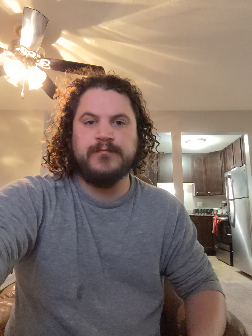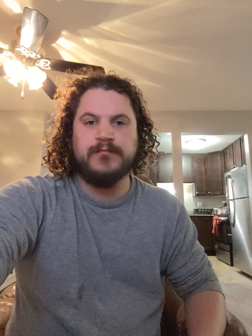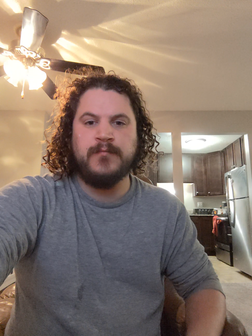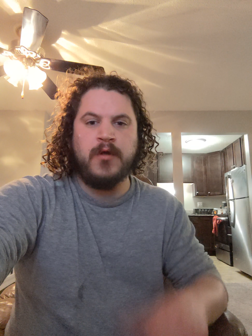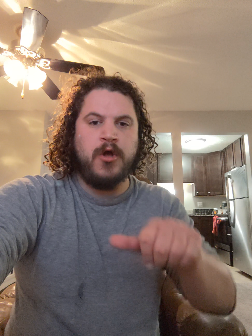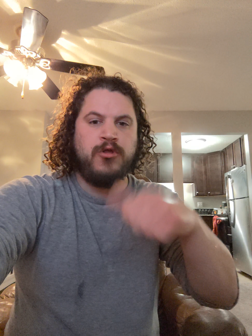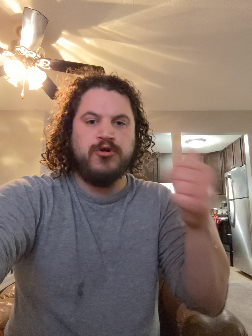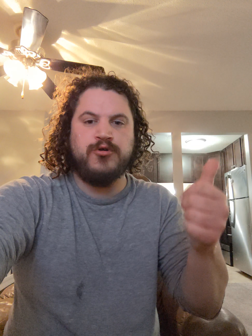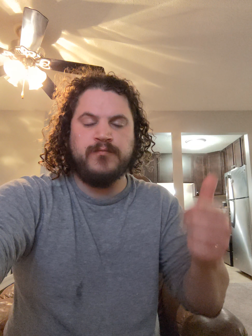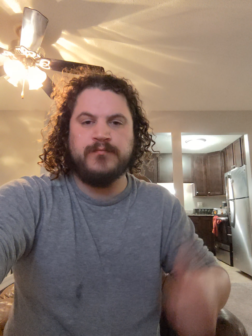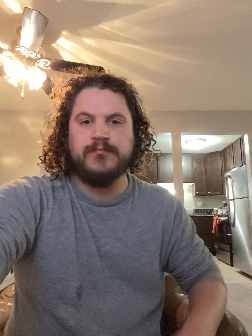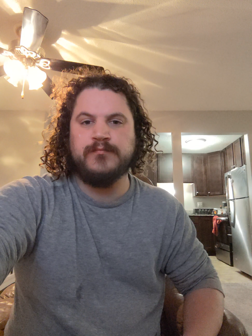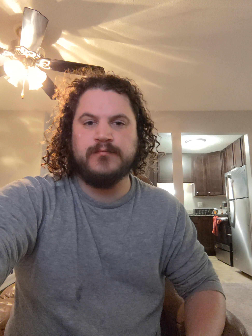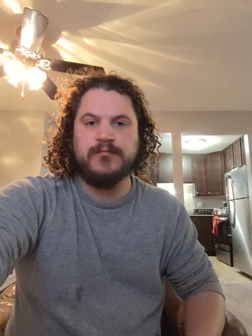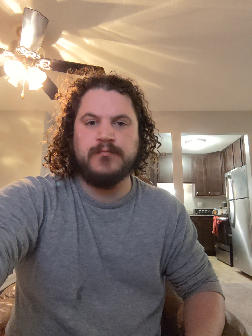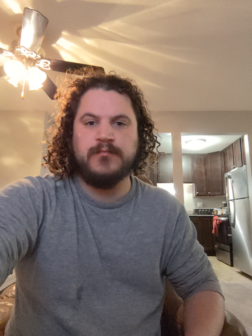another